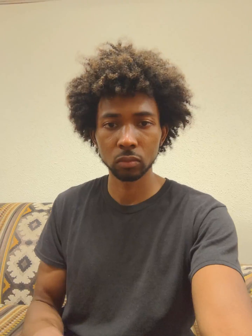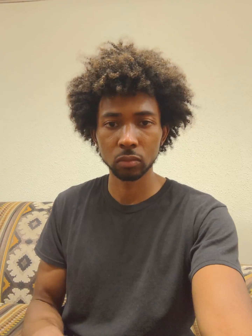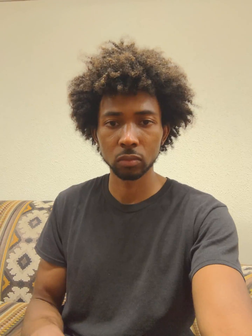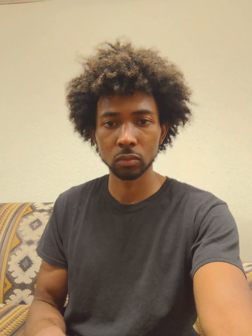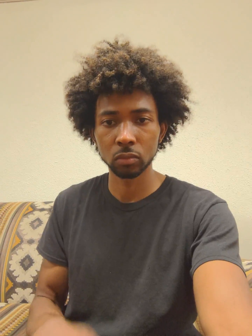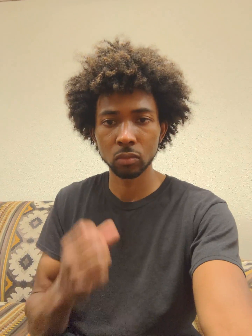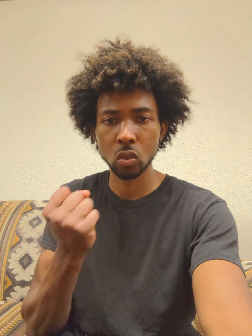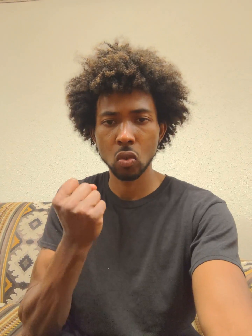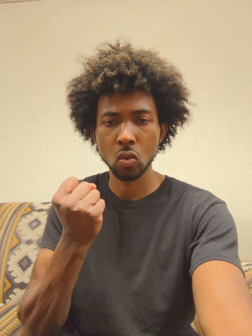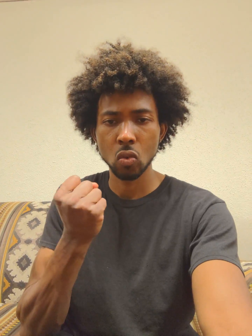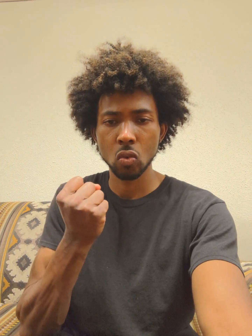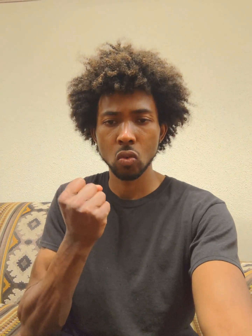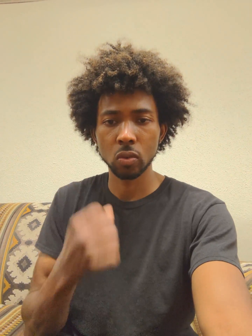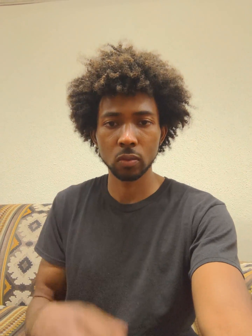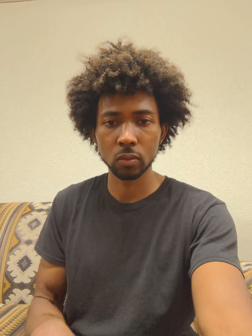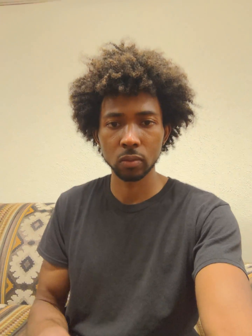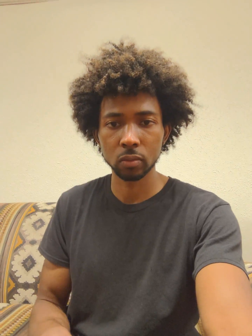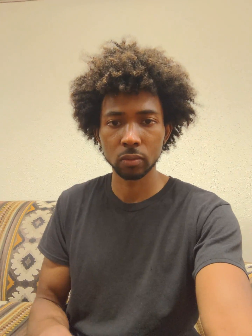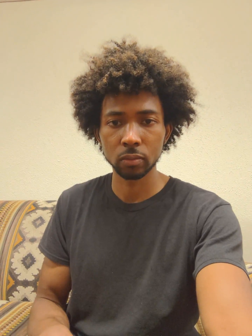hold